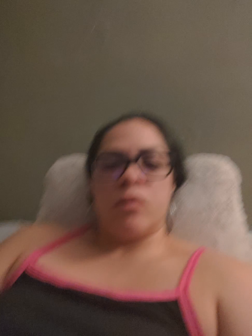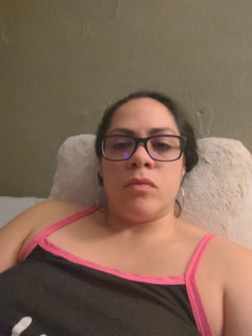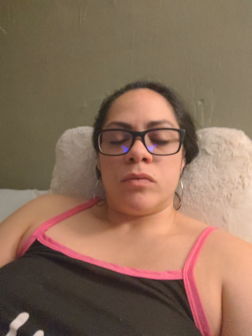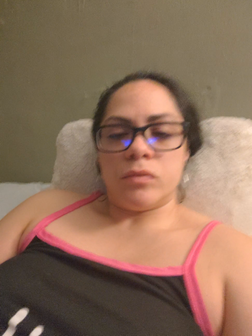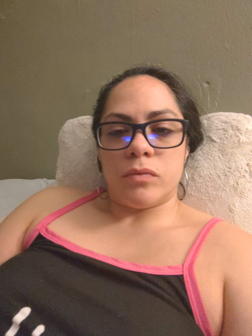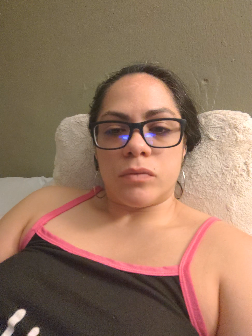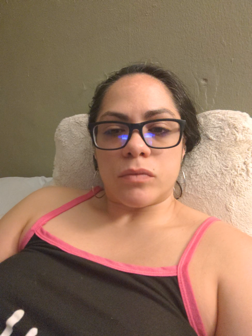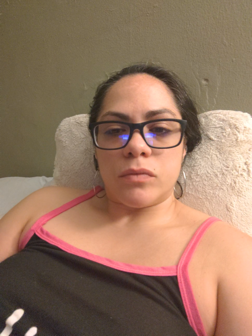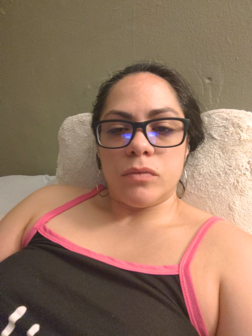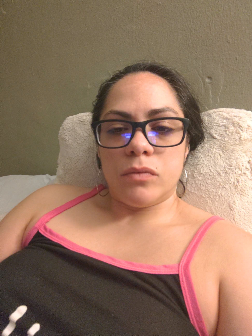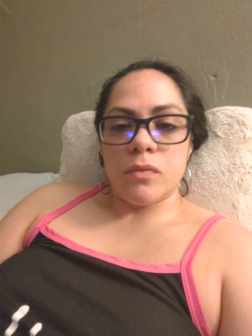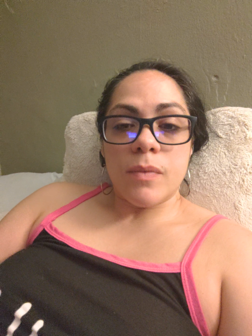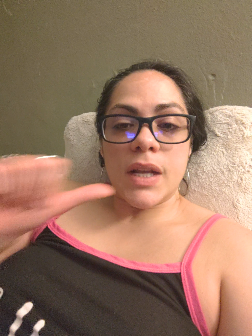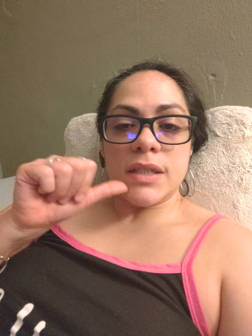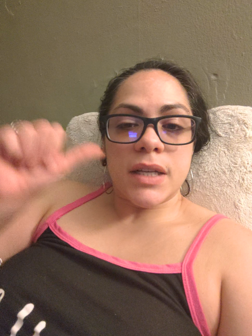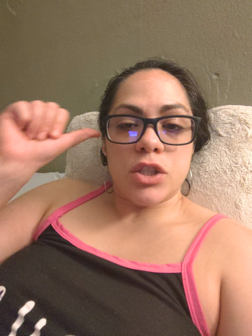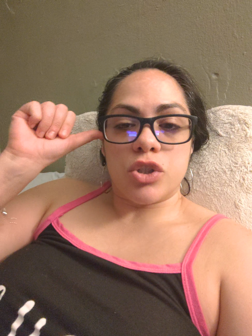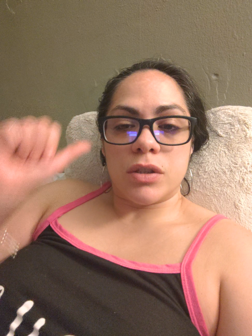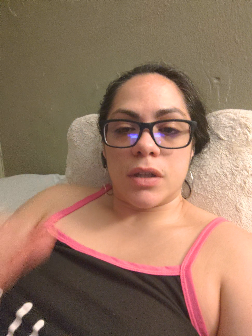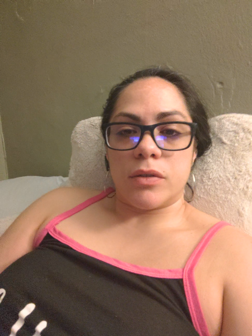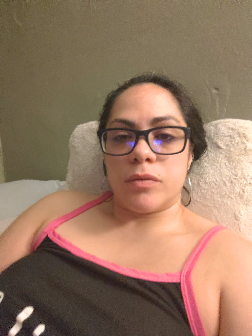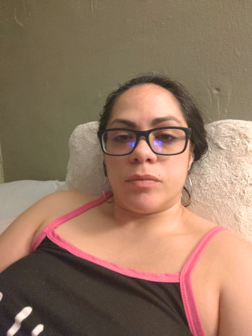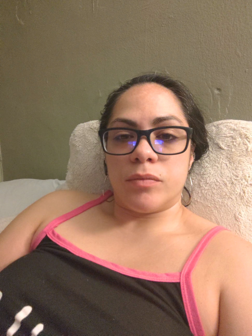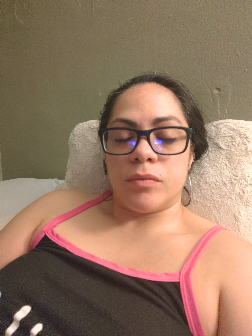yesterday